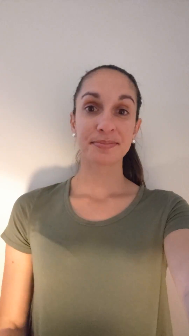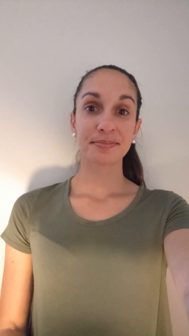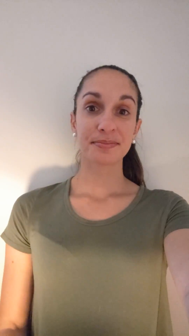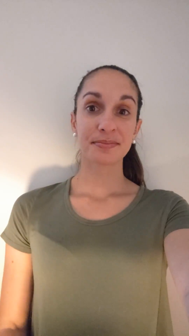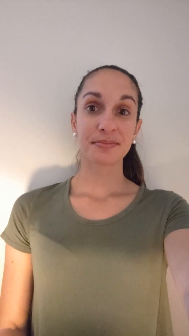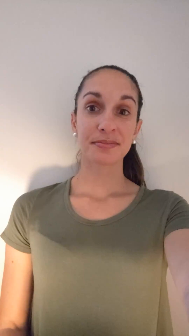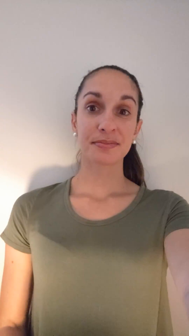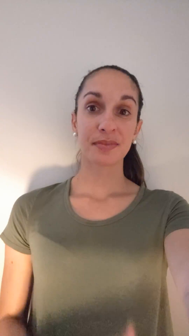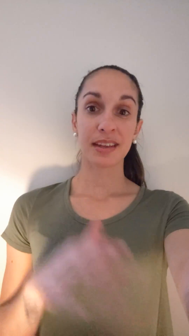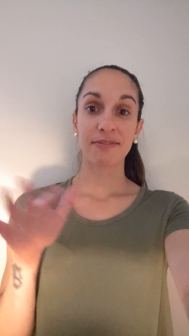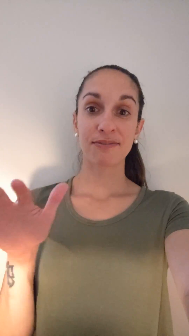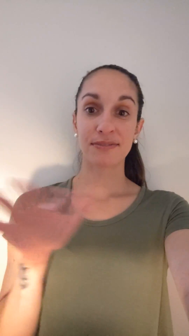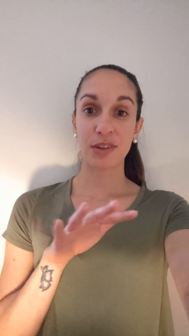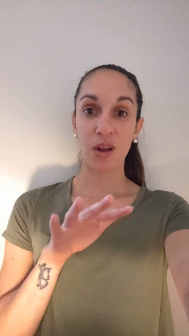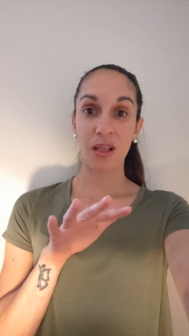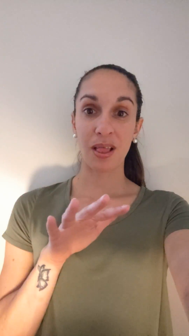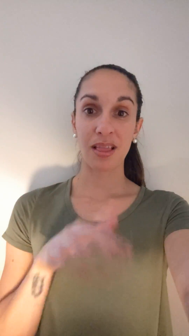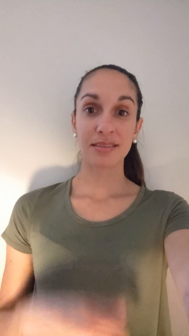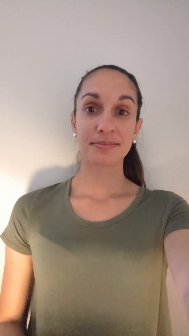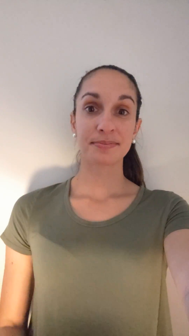full